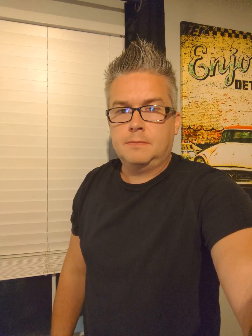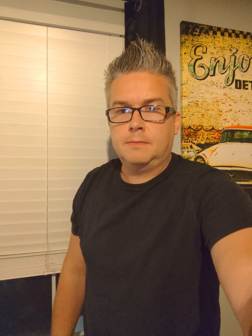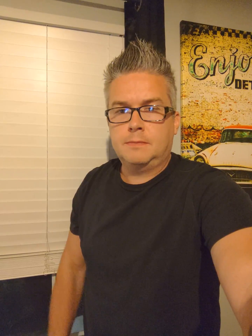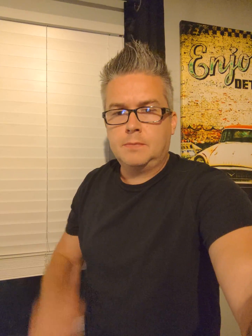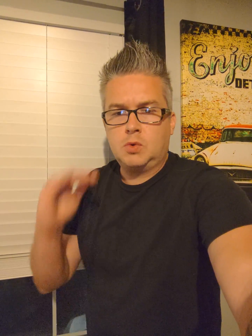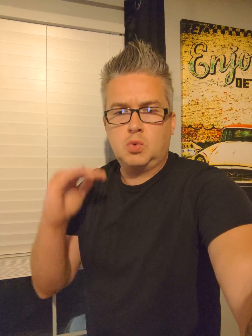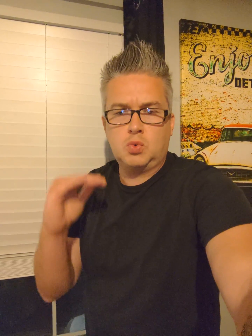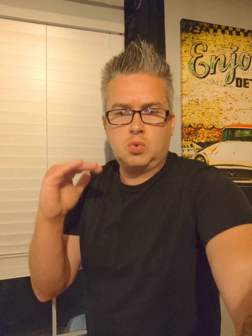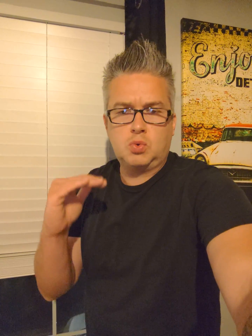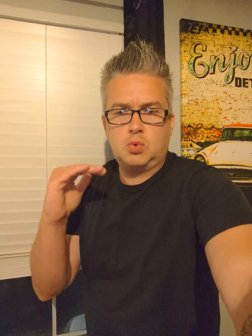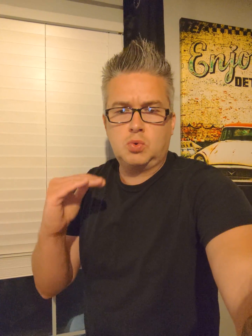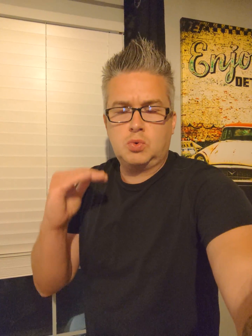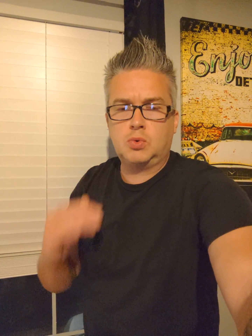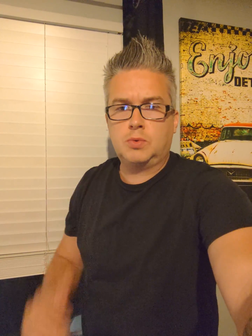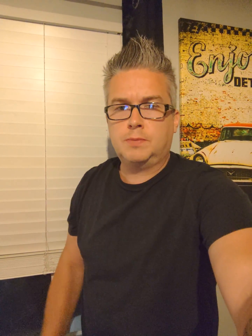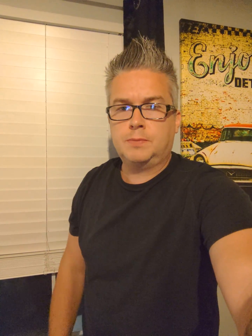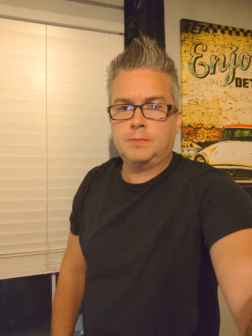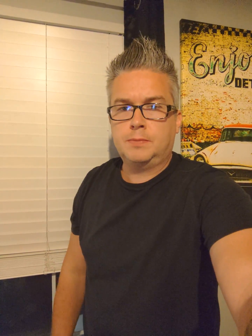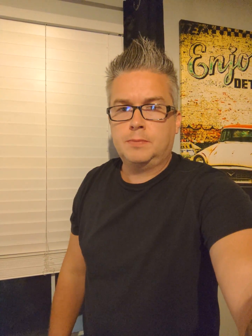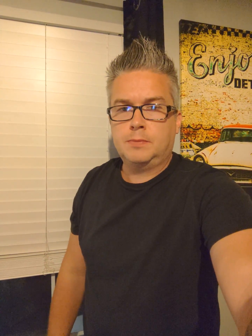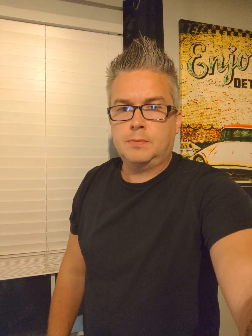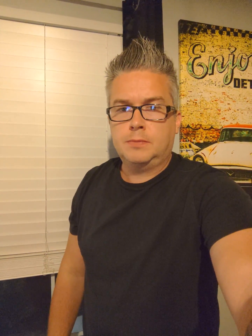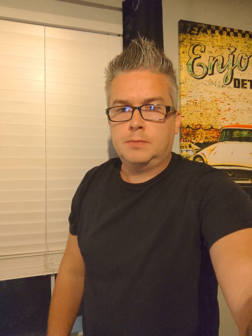little